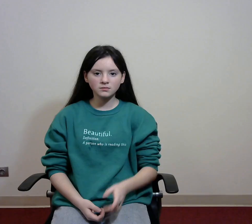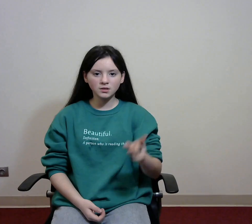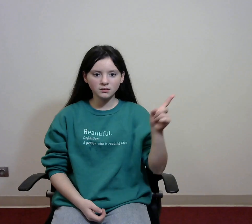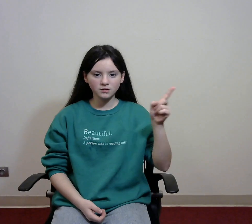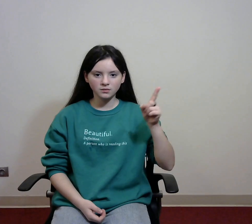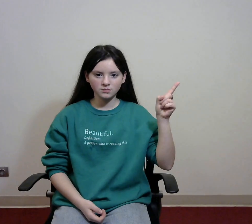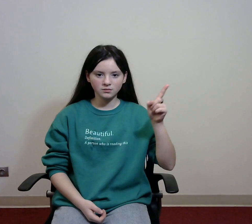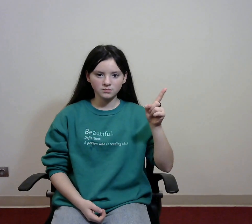orda